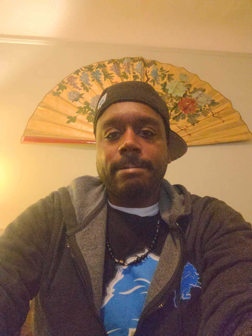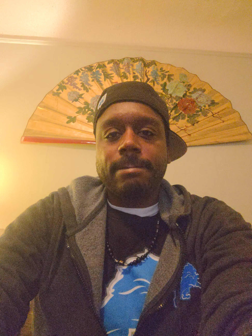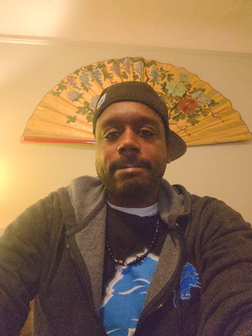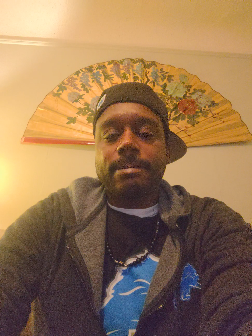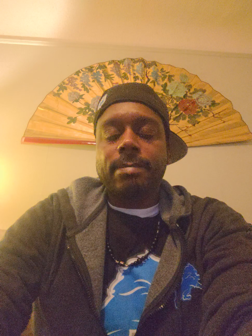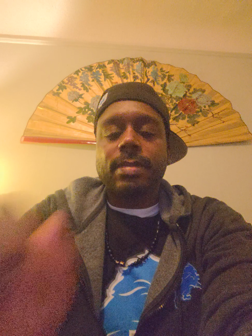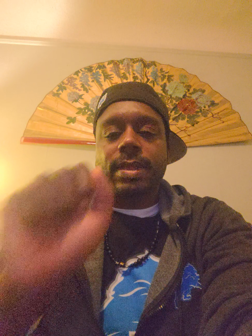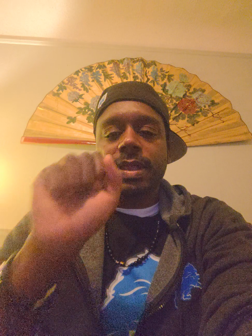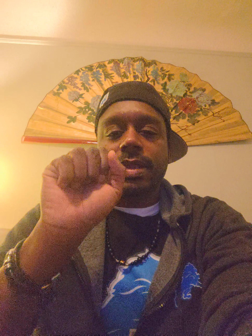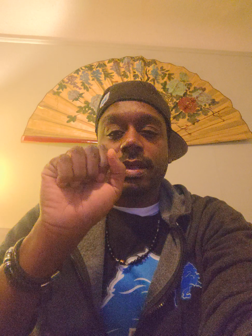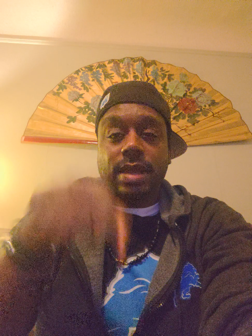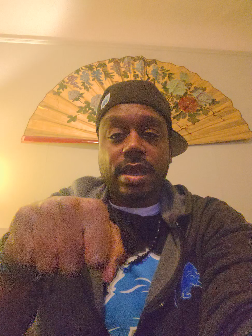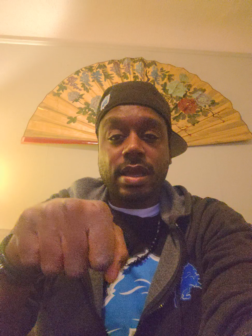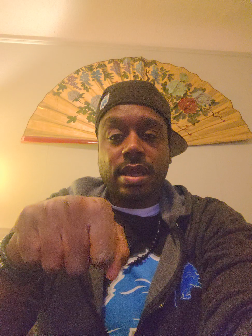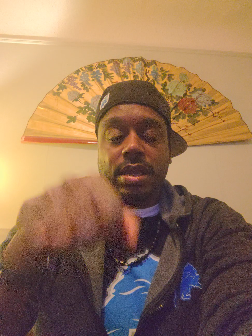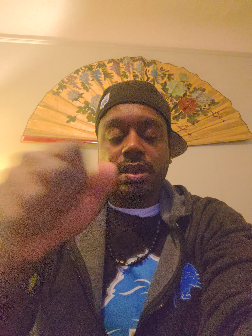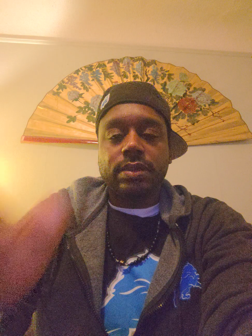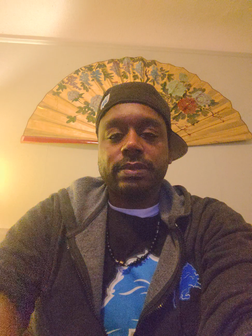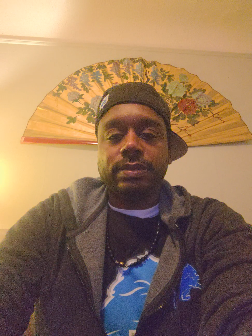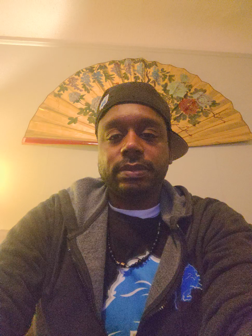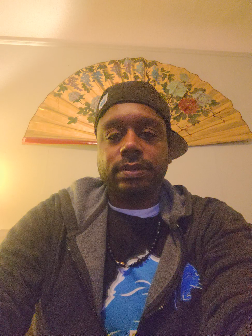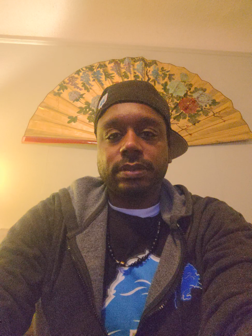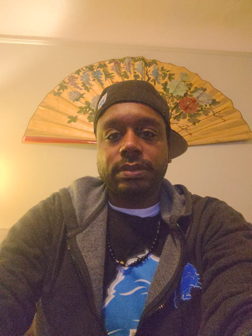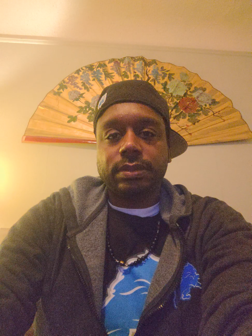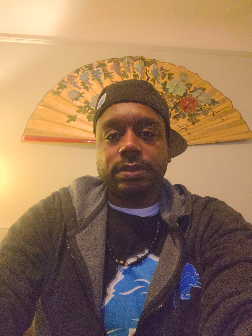can